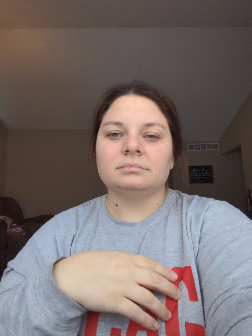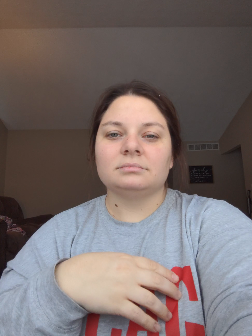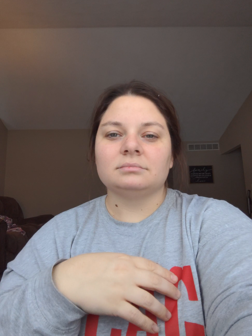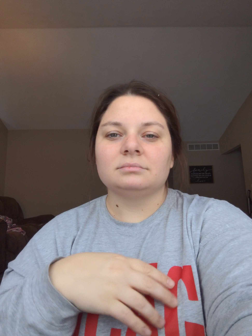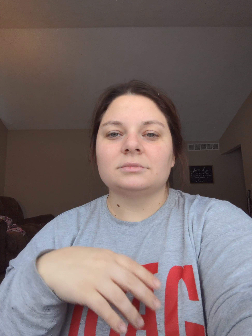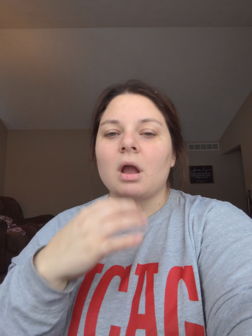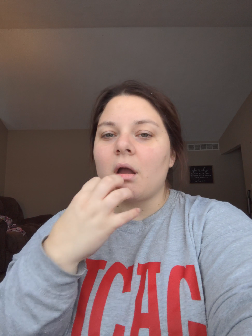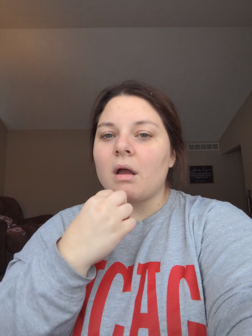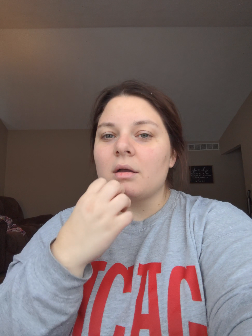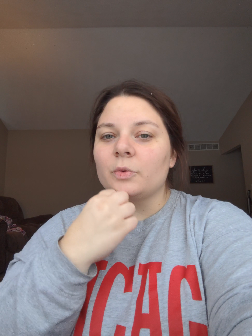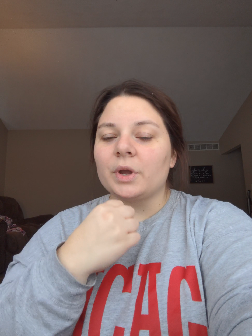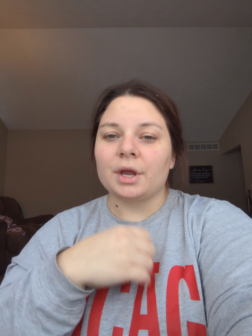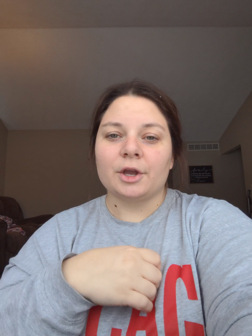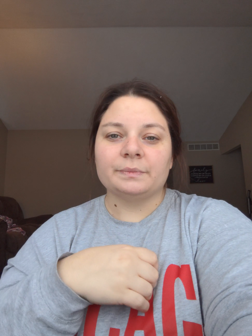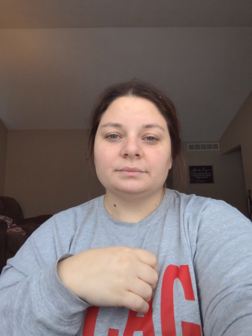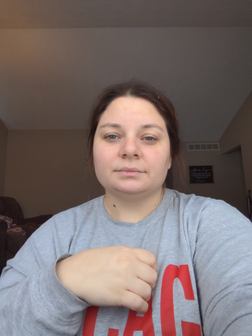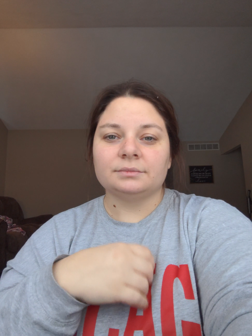underwear